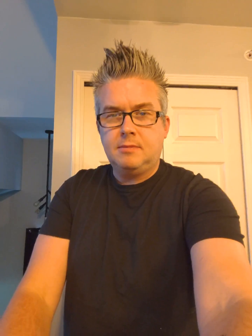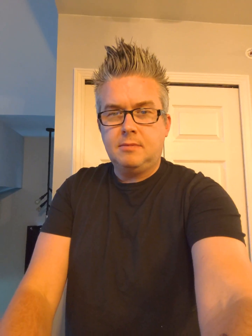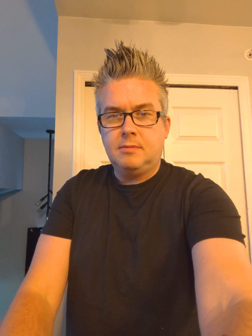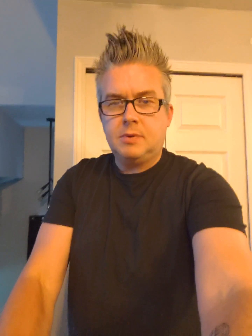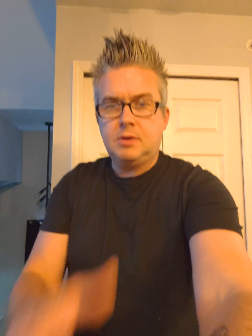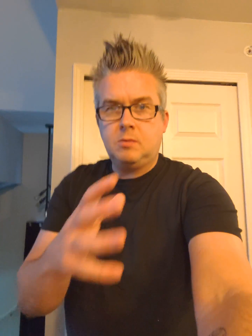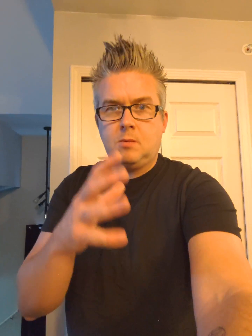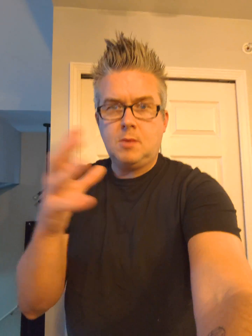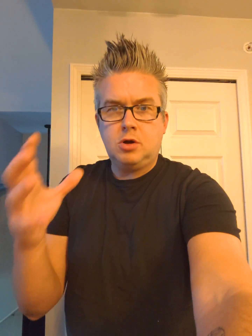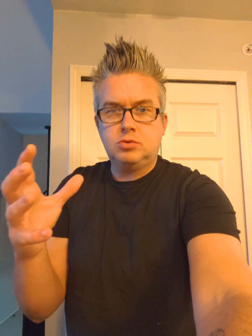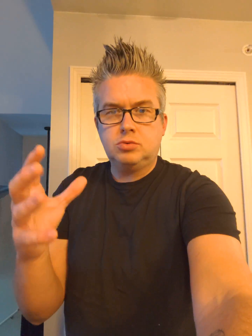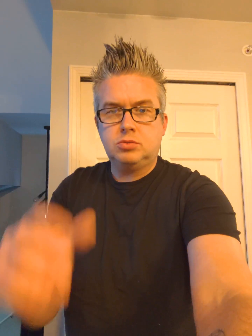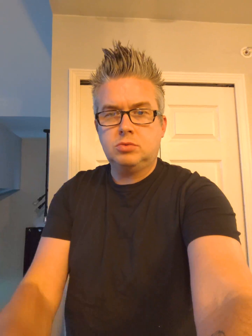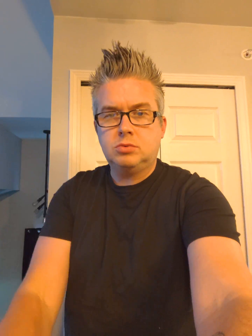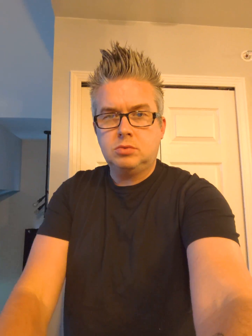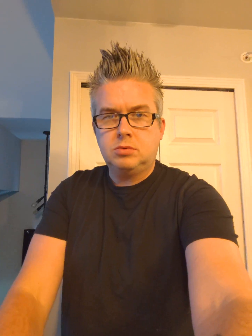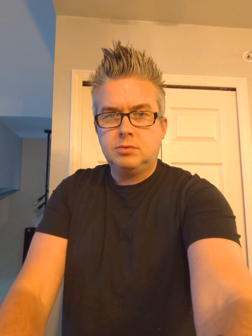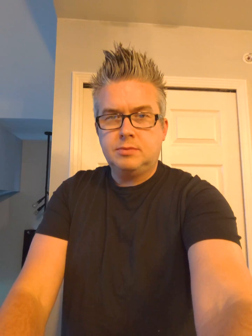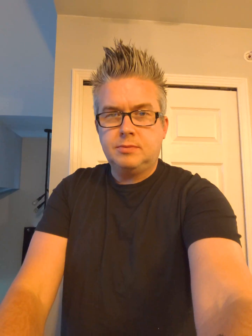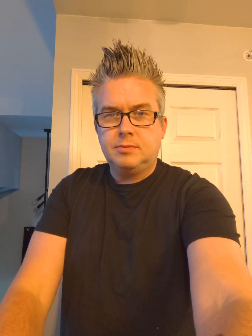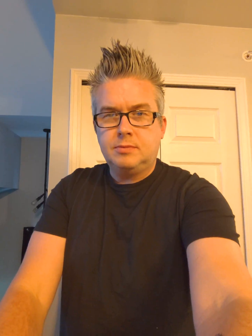much